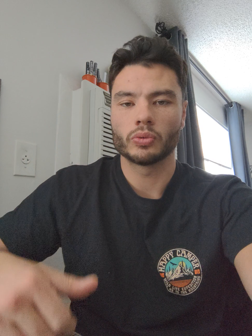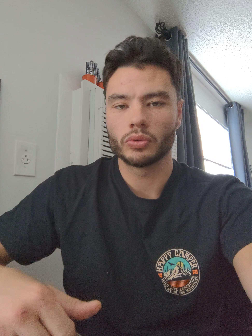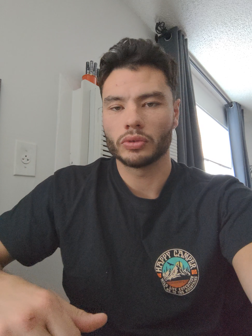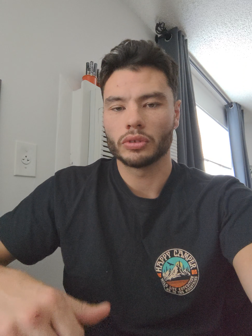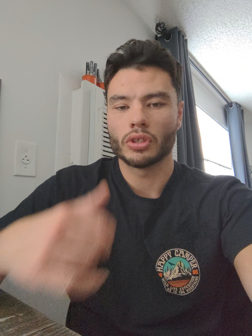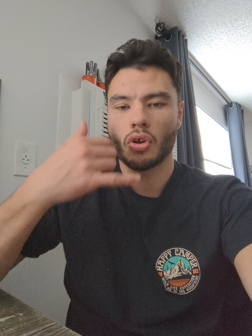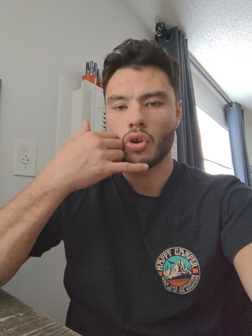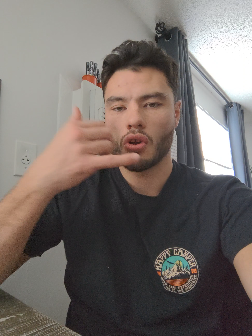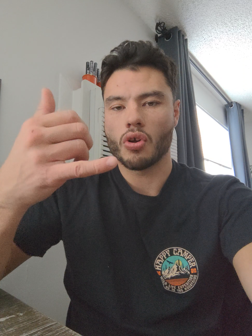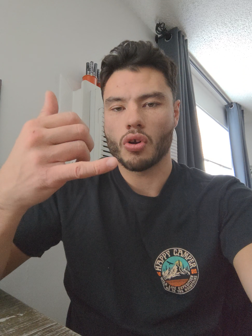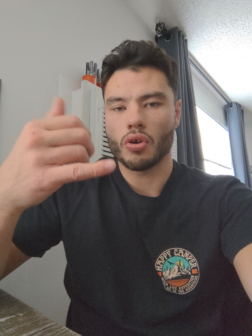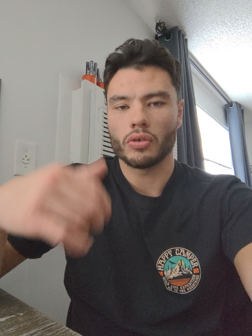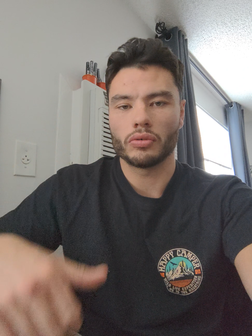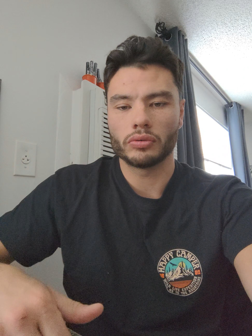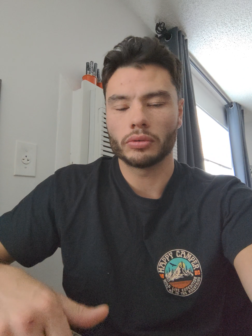call on the phone